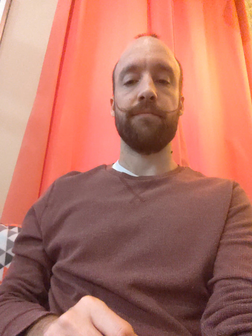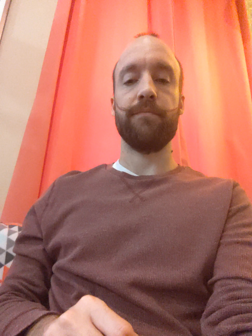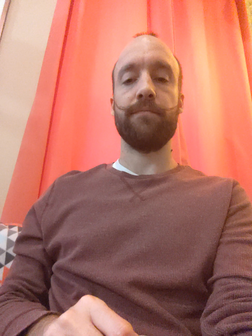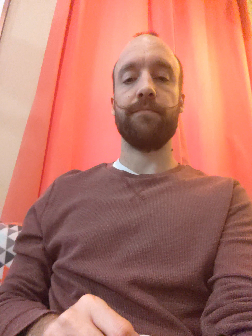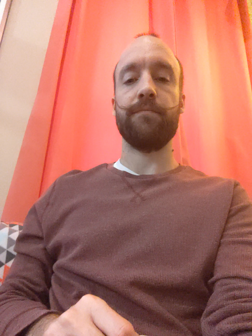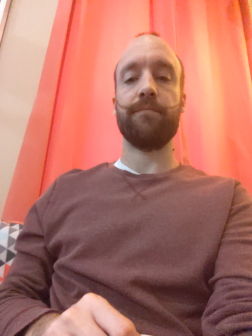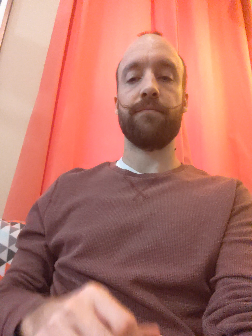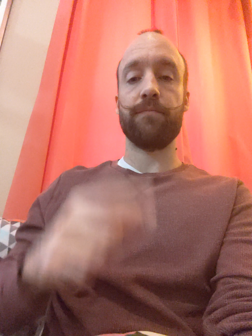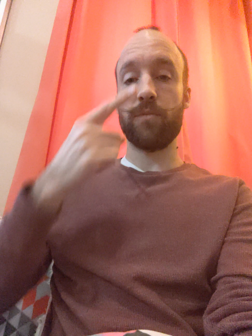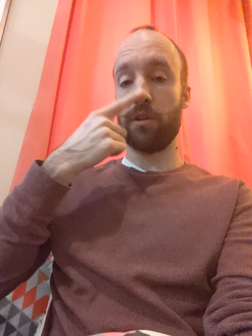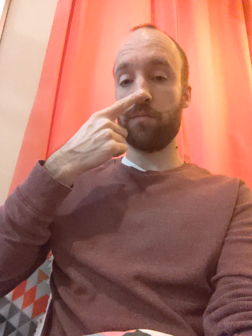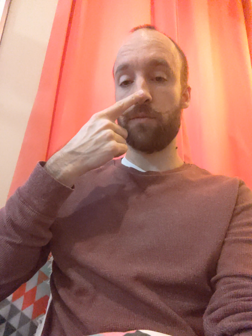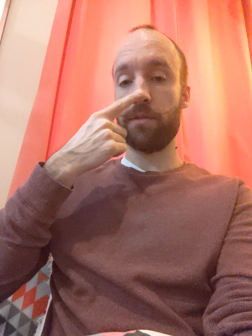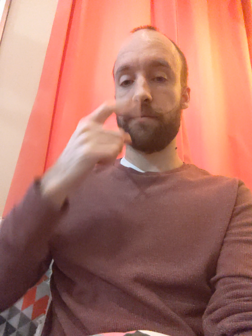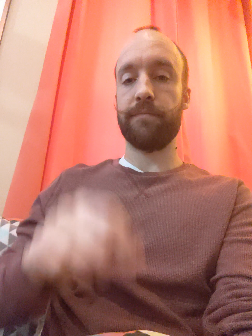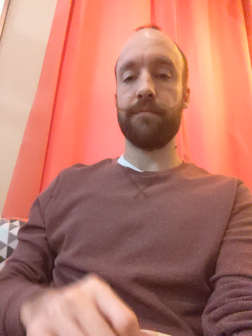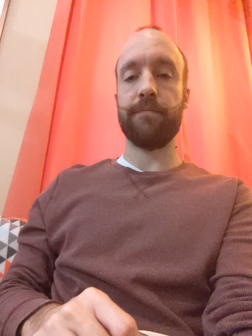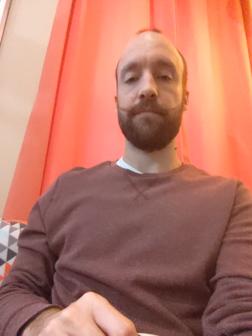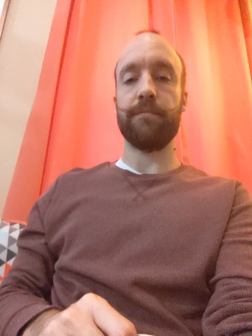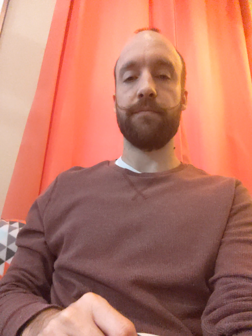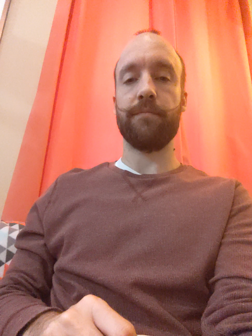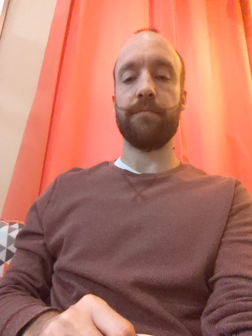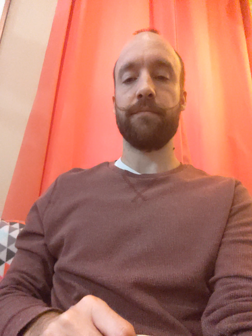nose